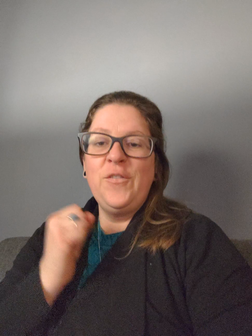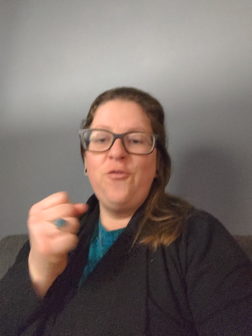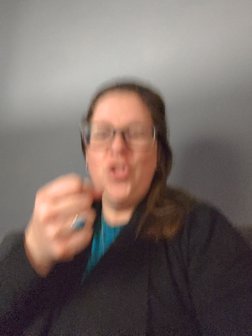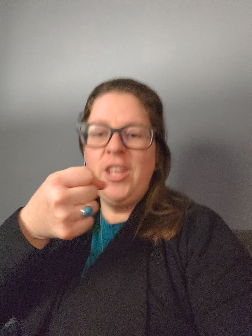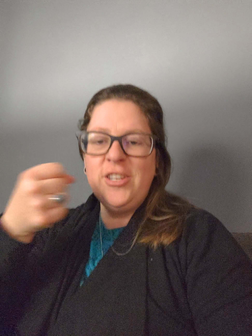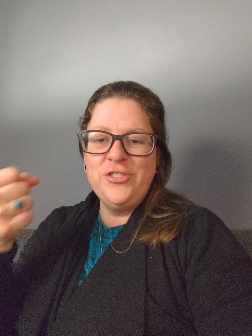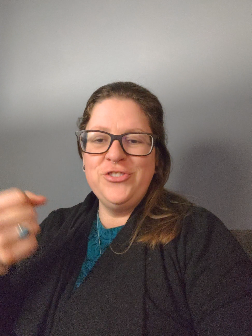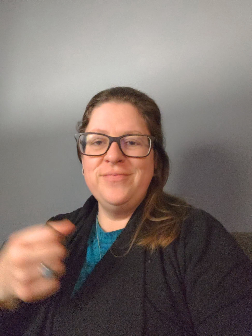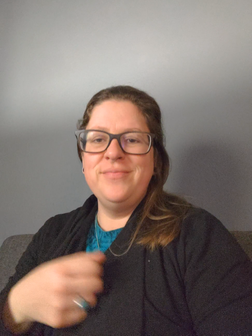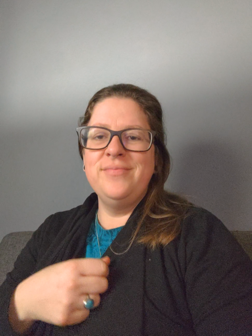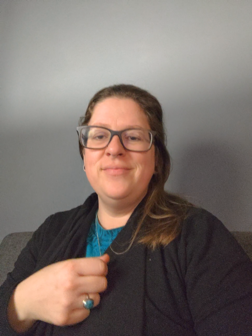refrigerator